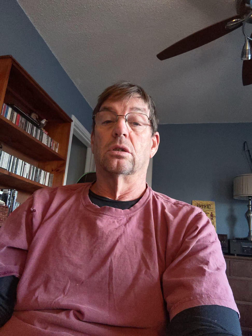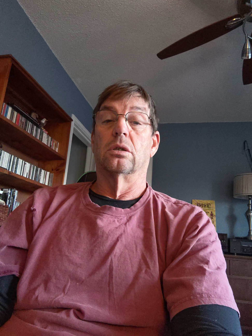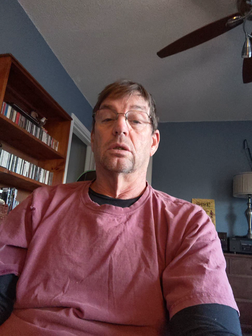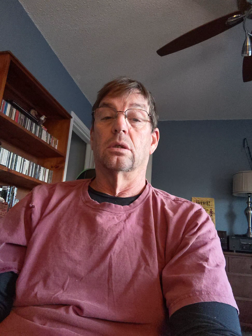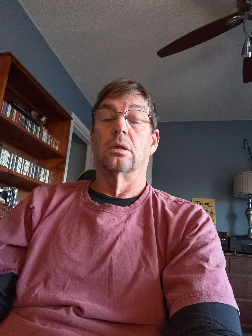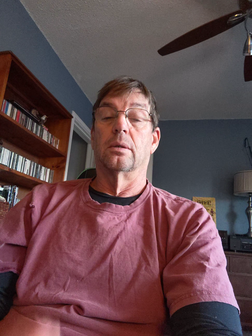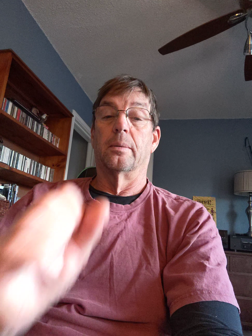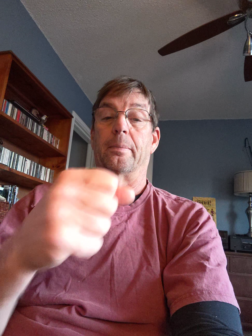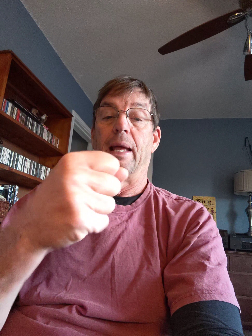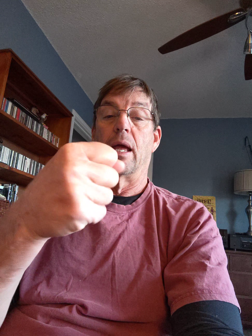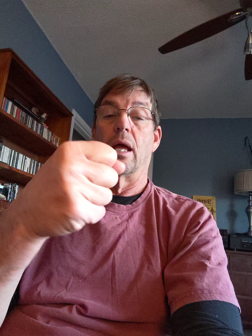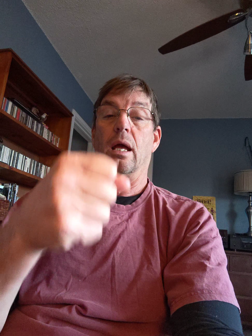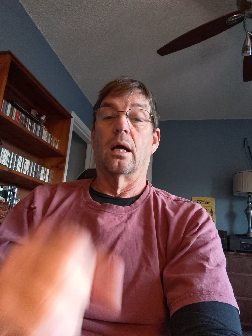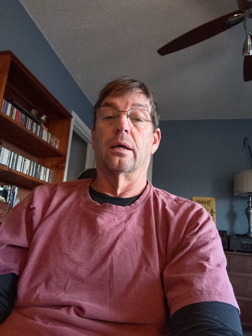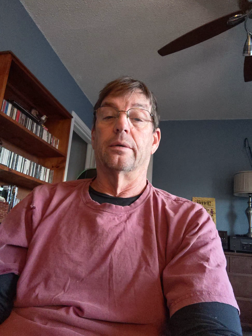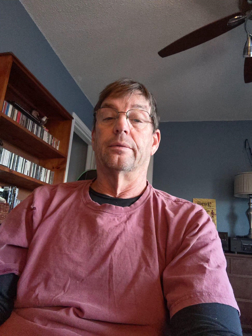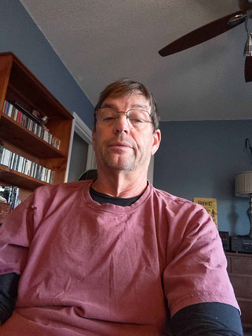make